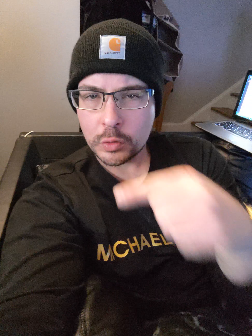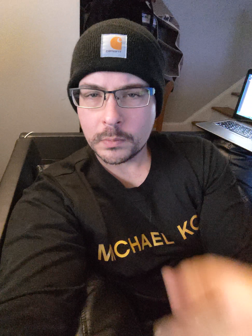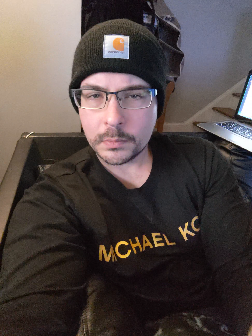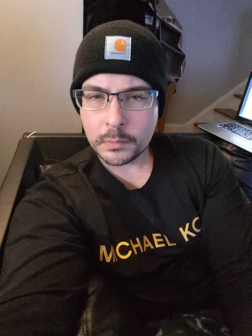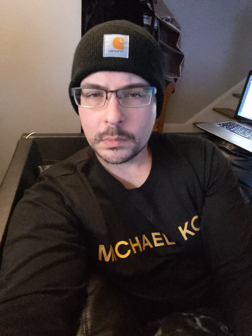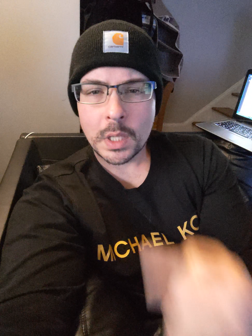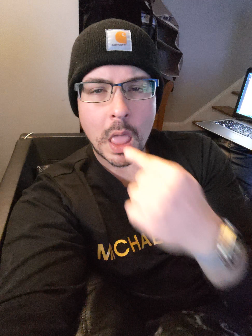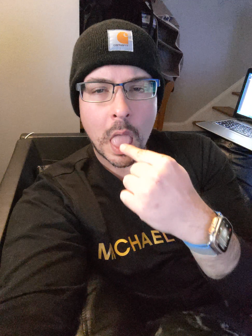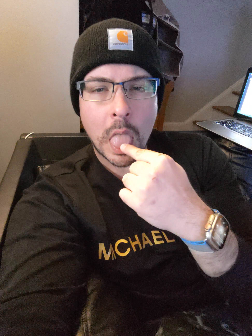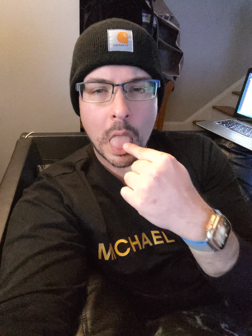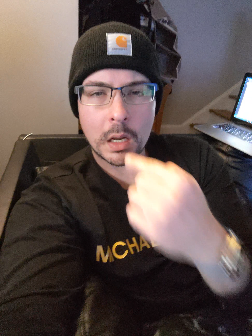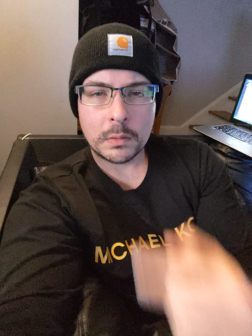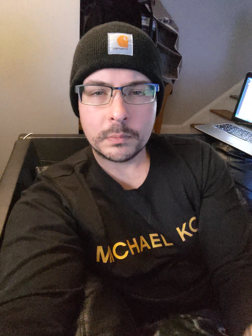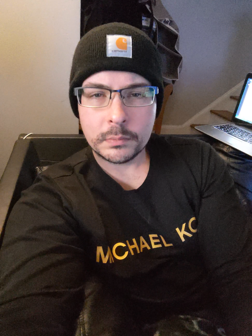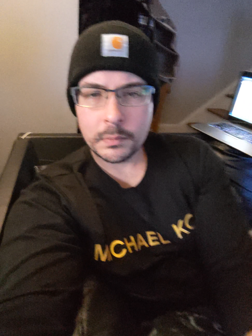tongue